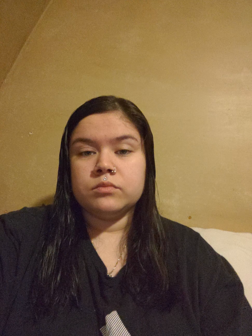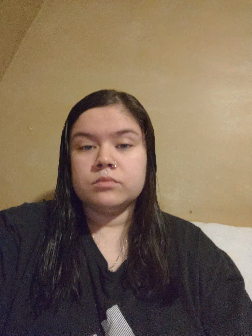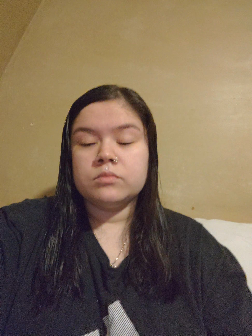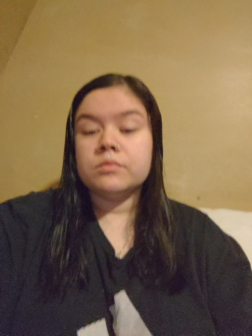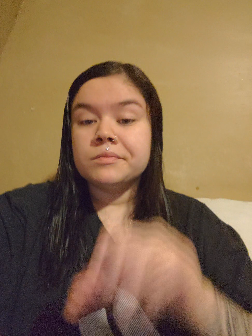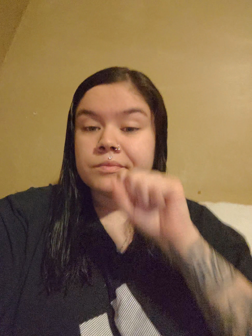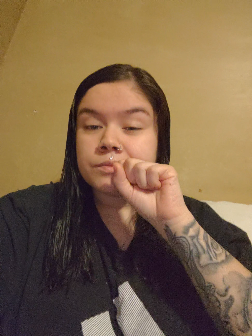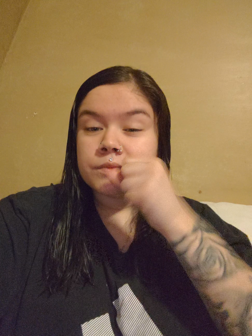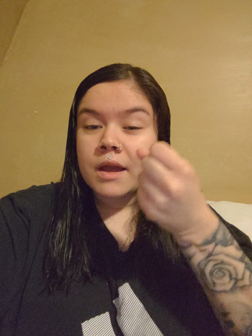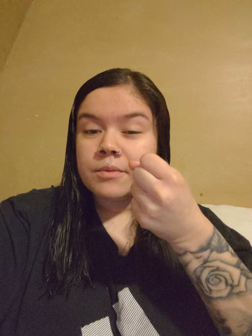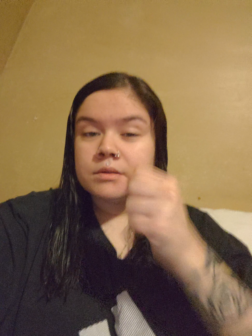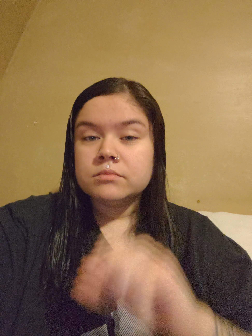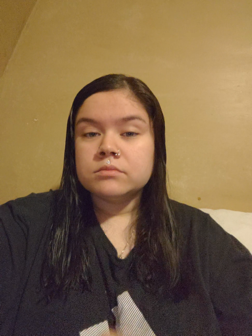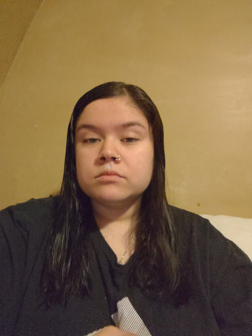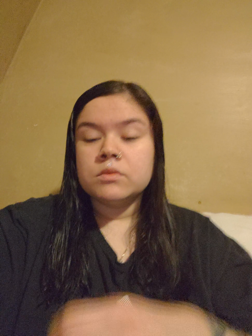carrot